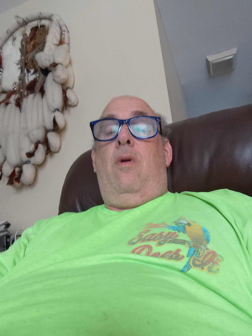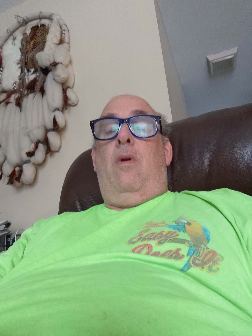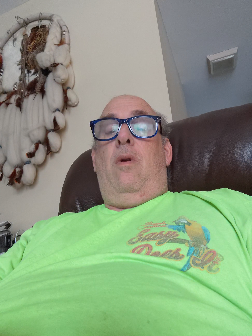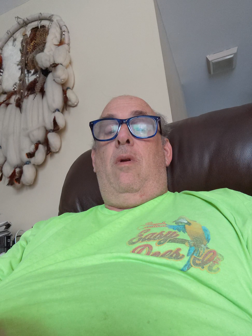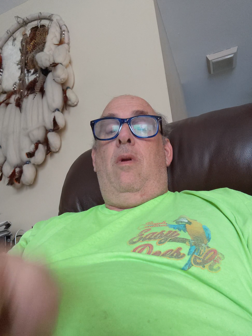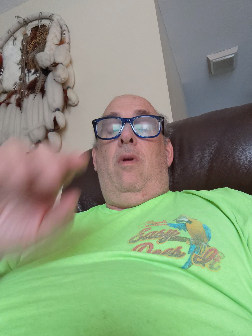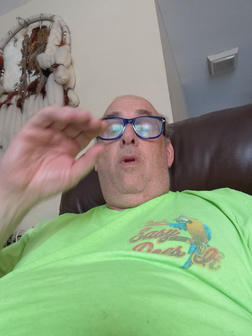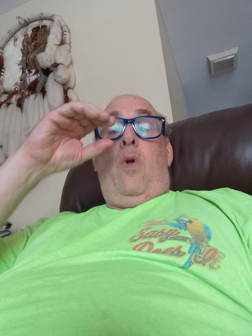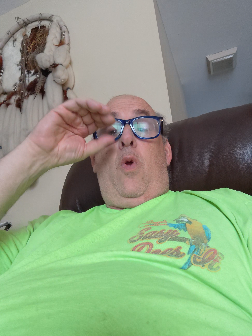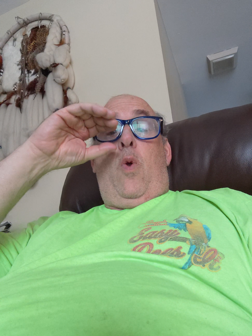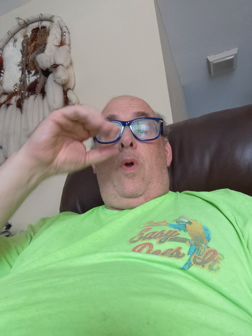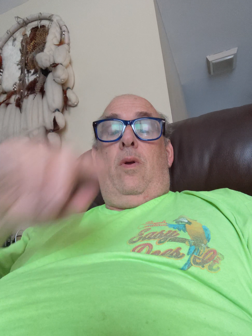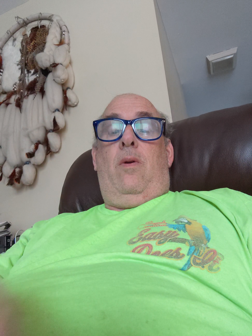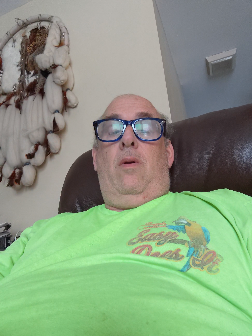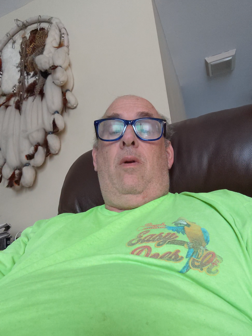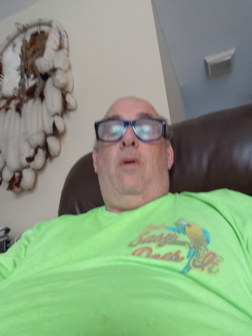owl